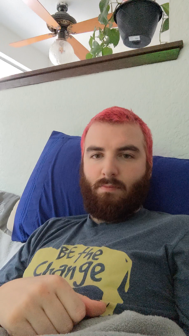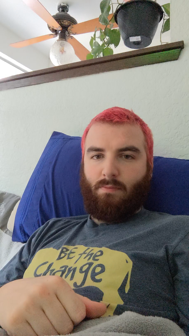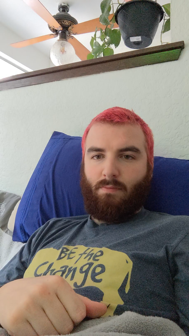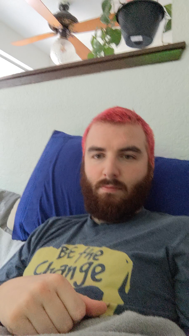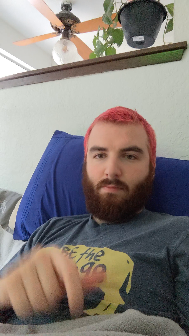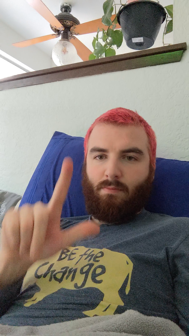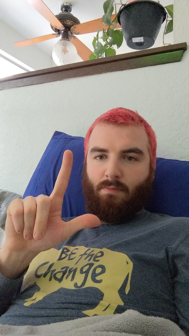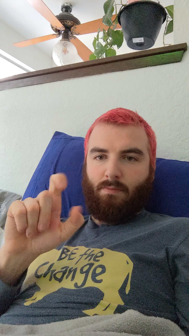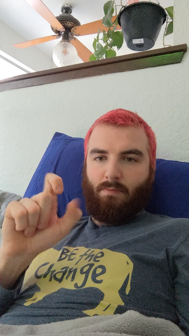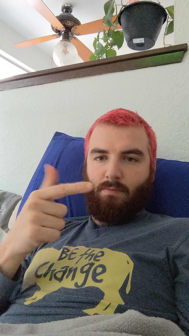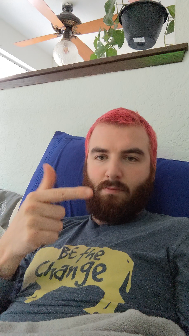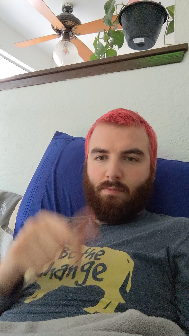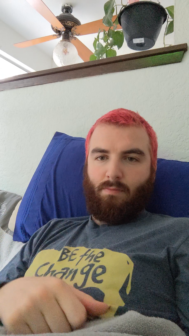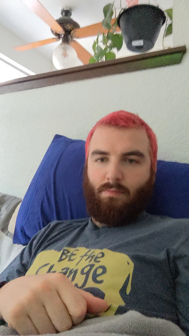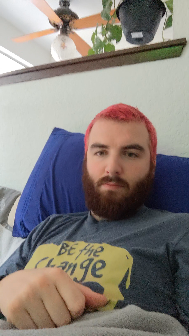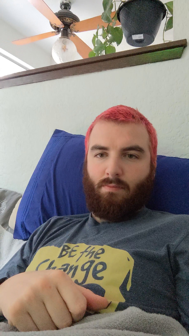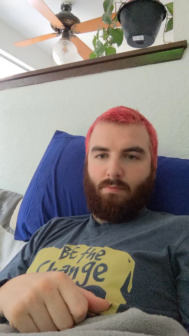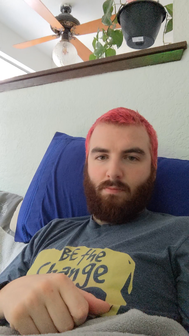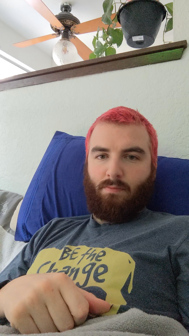leg